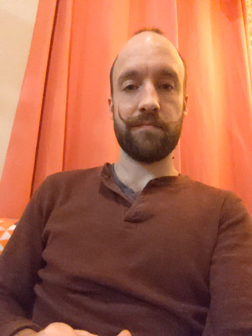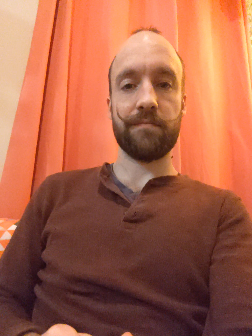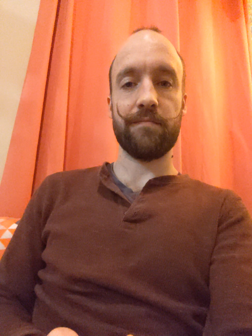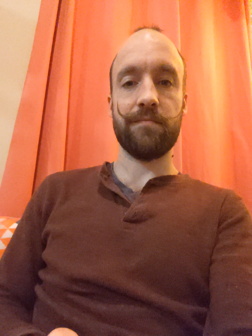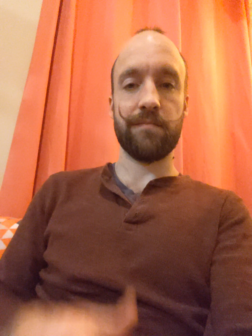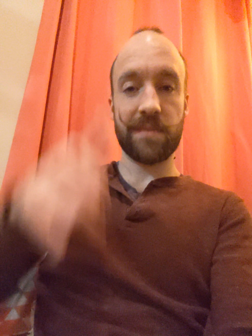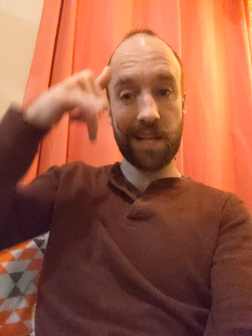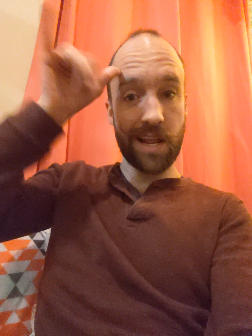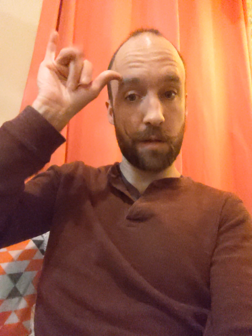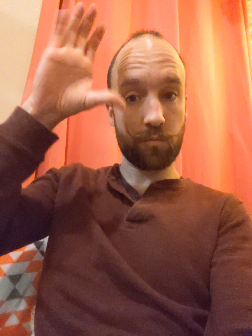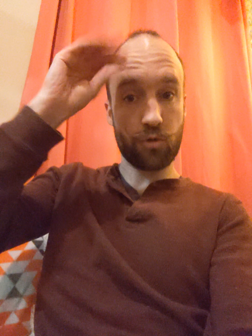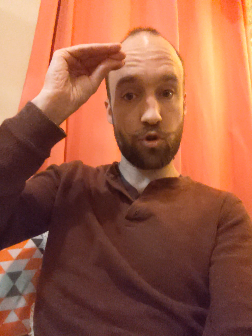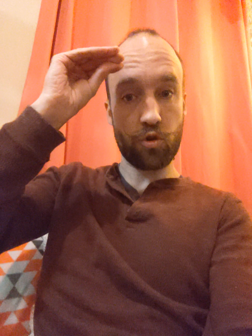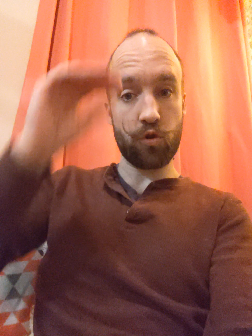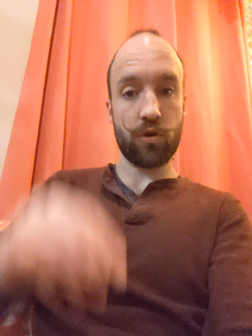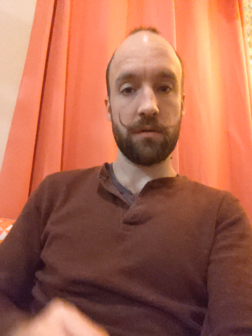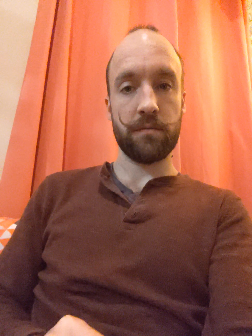cowboy